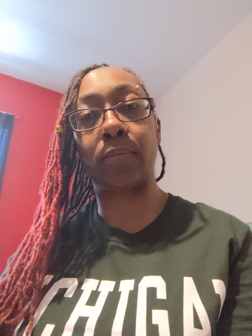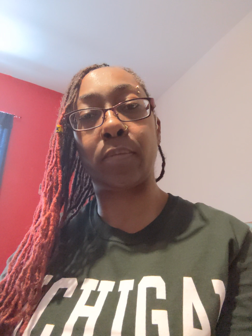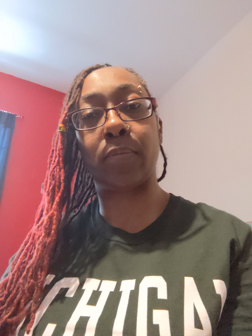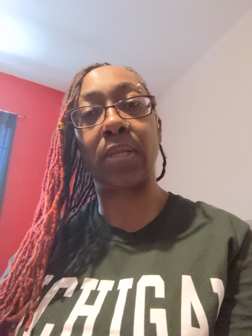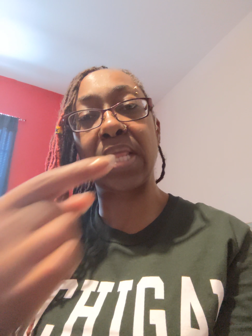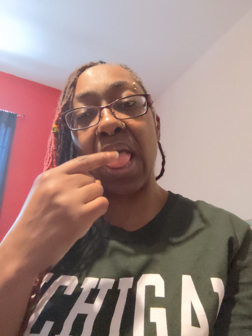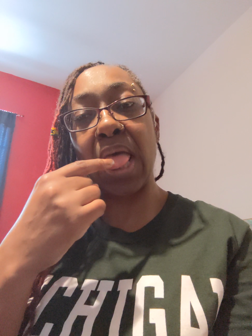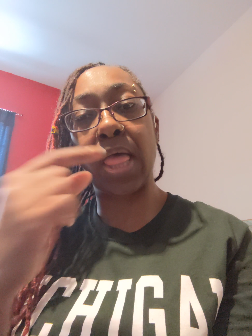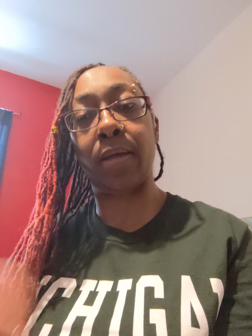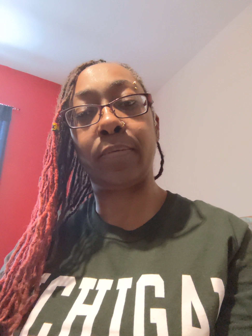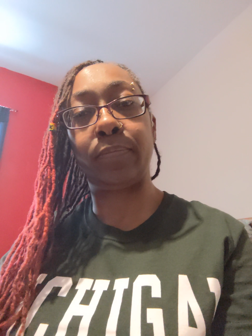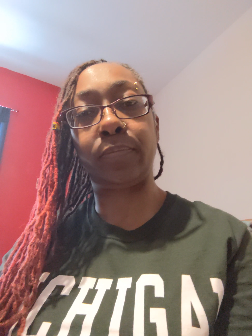tongue